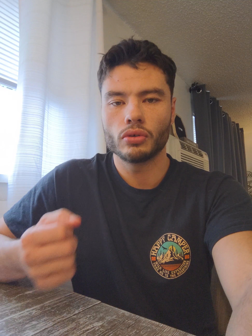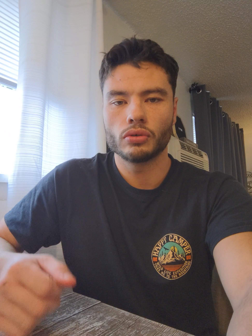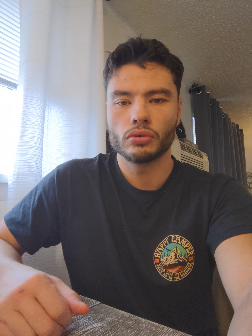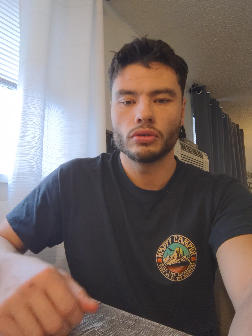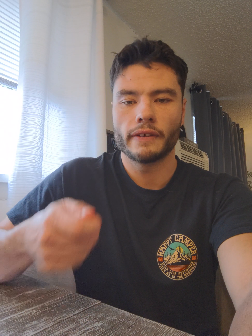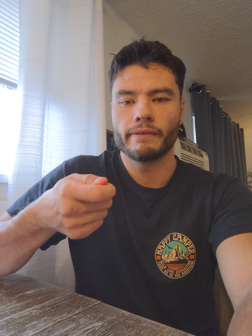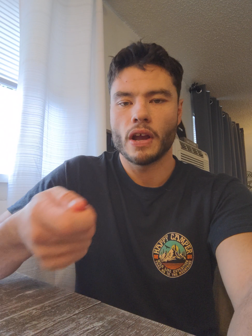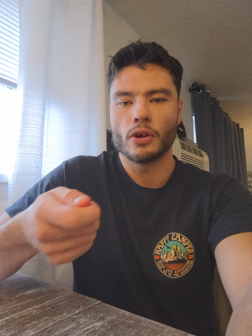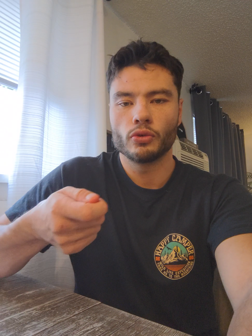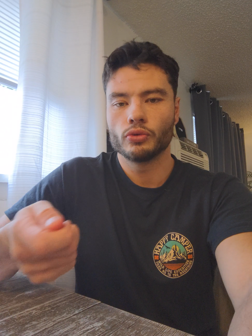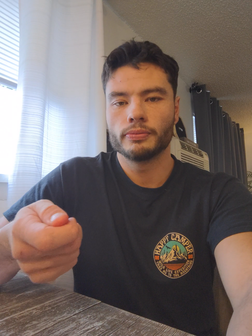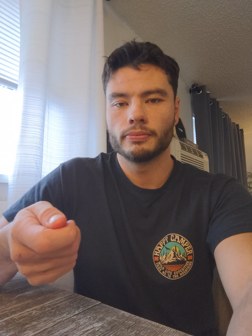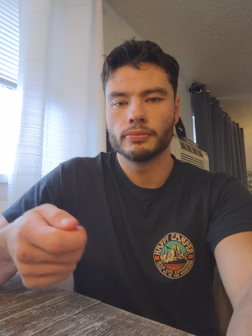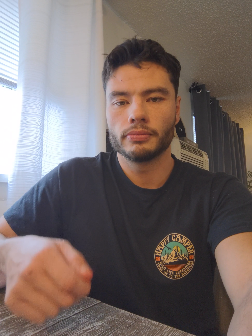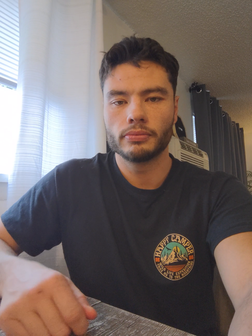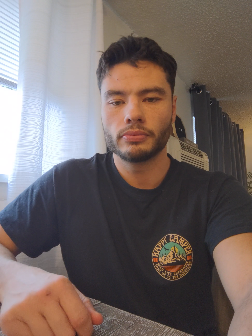vacuum